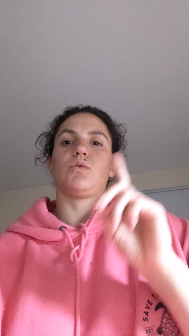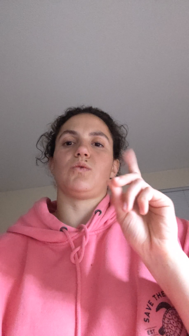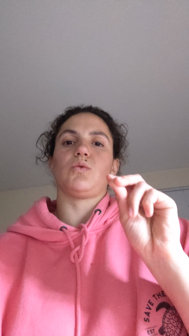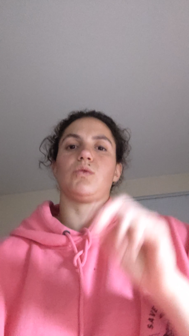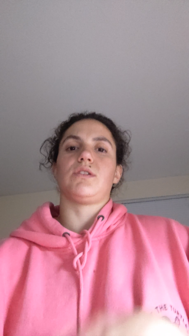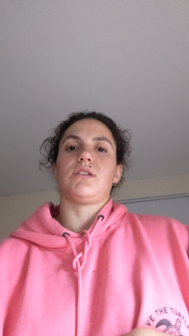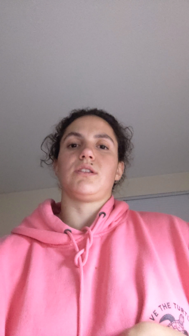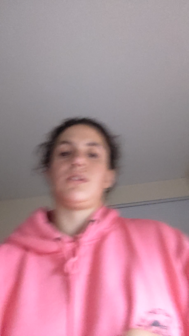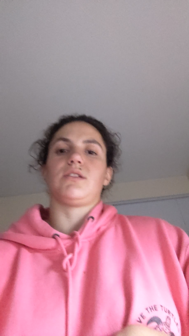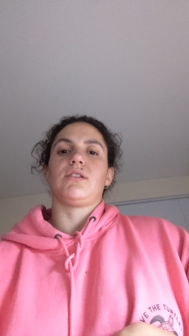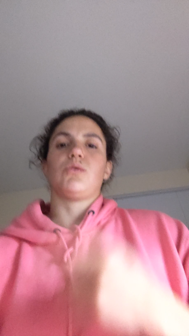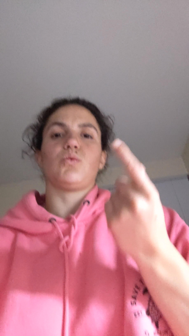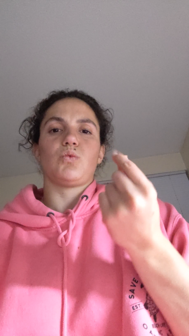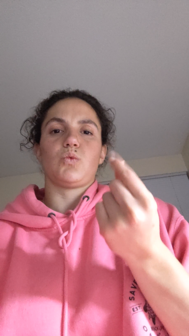do